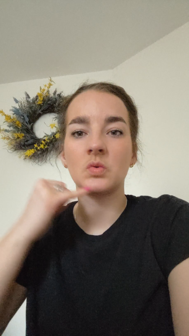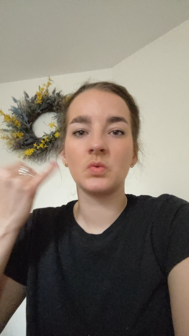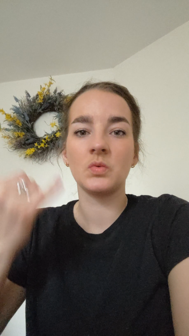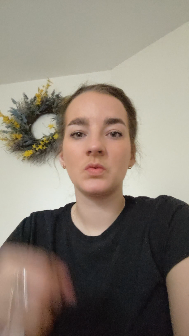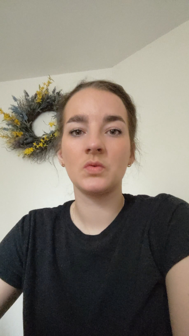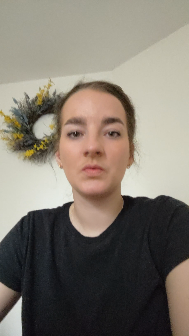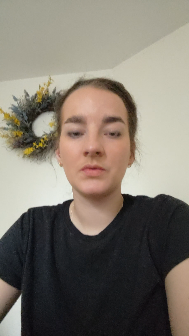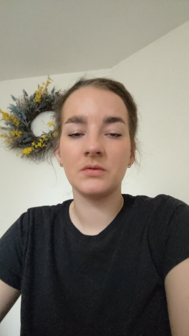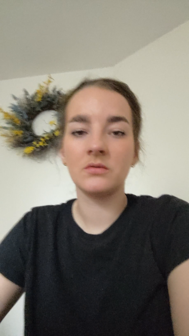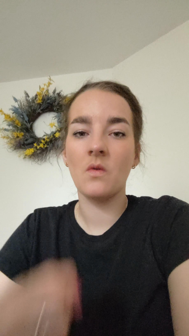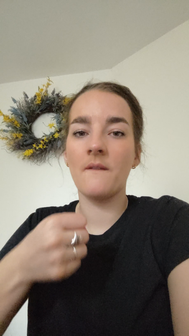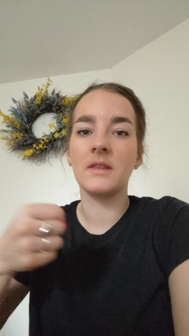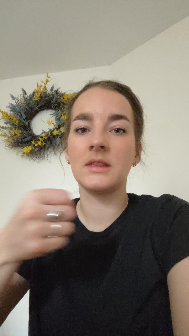coffee